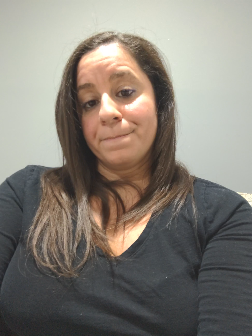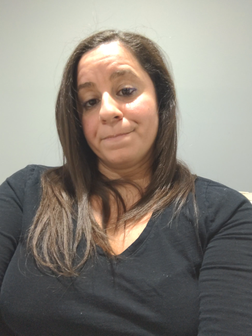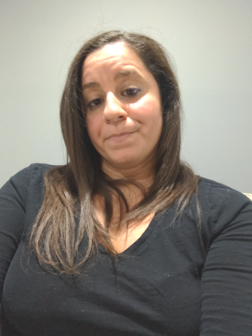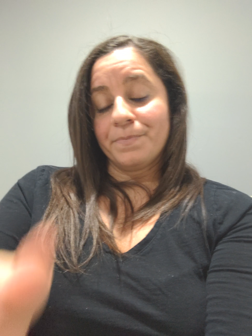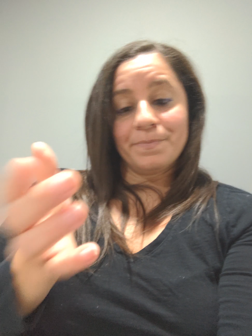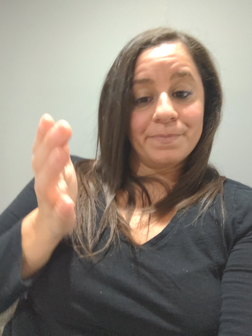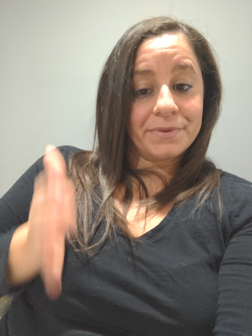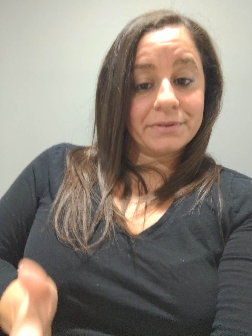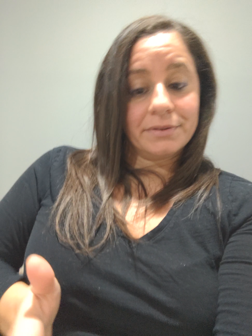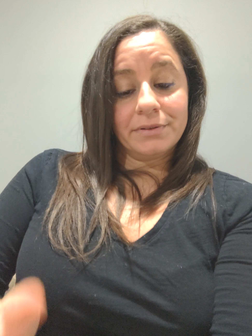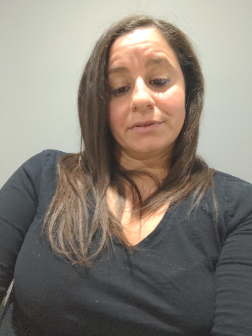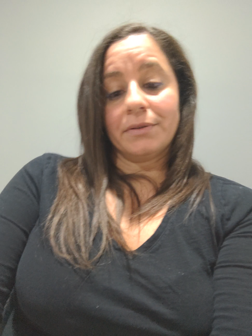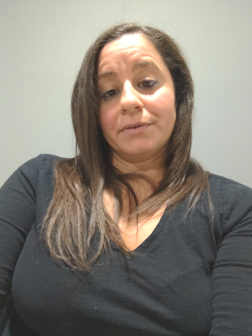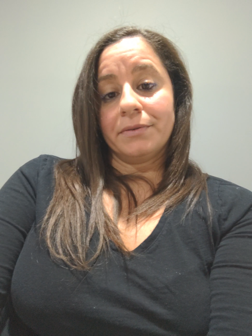beside